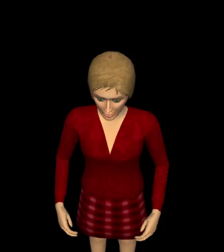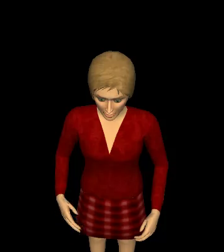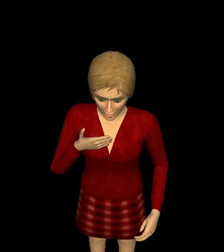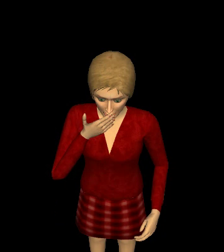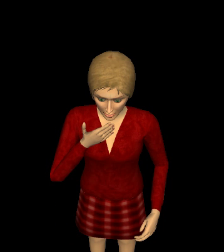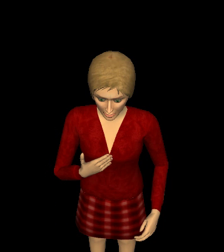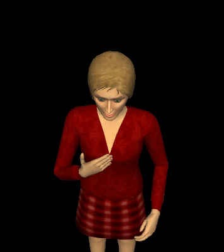يحيي